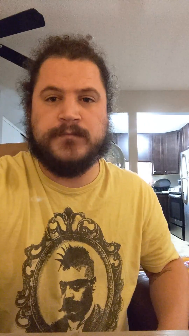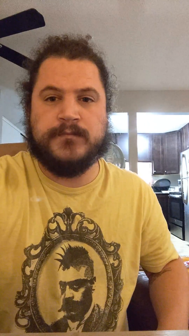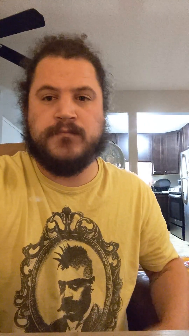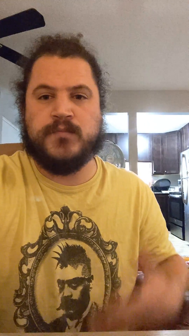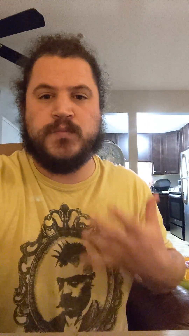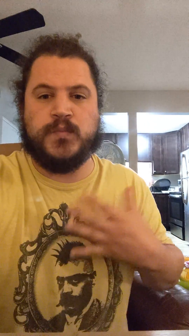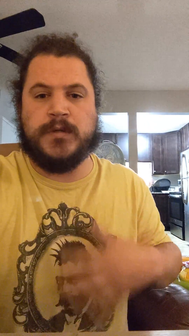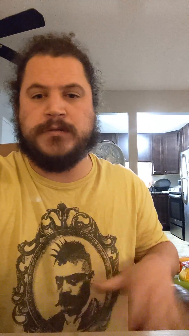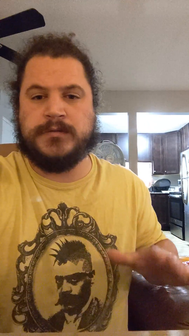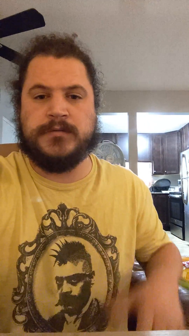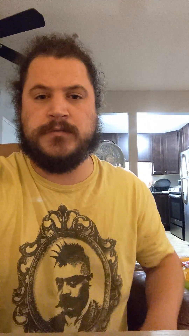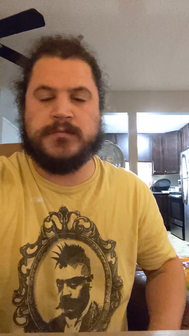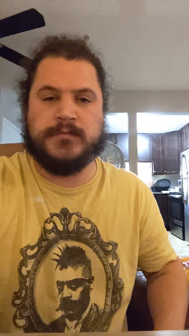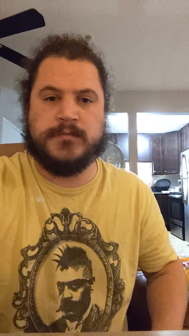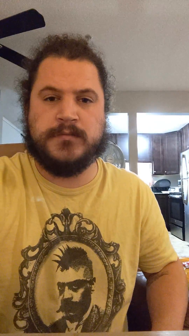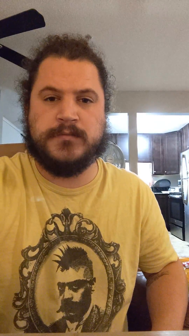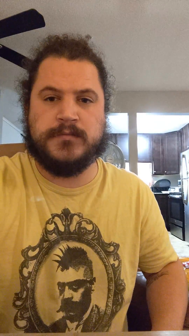dress